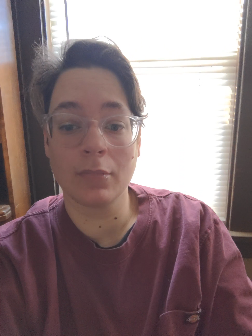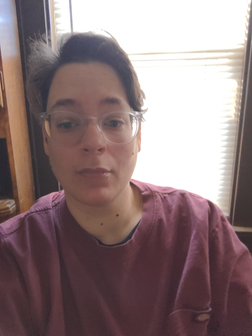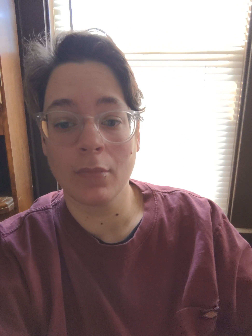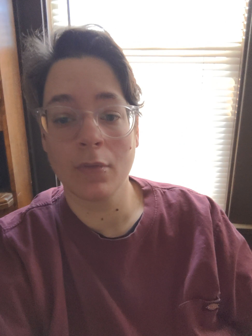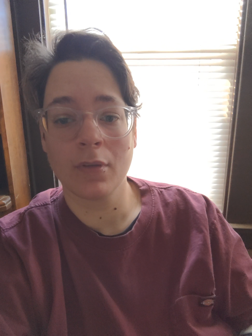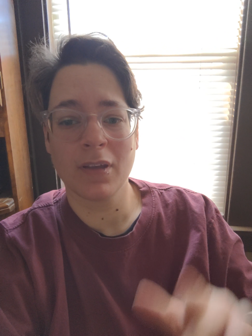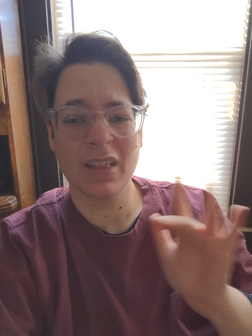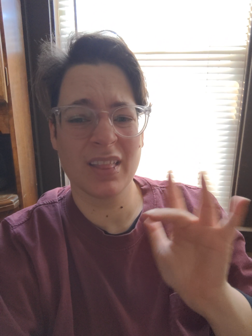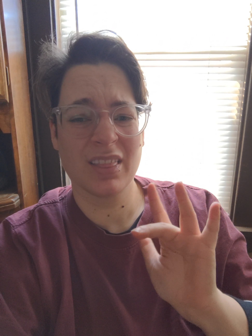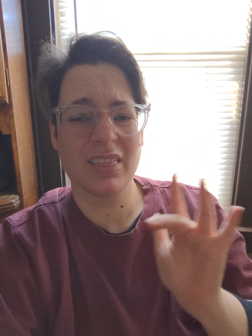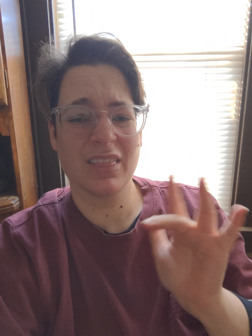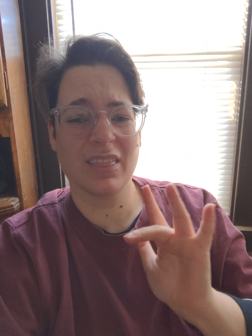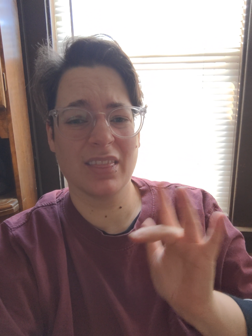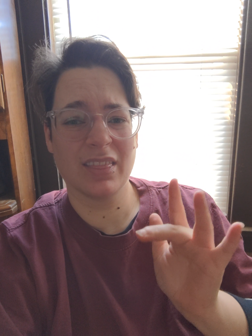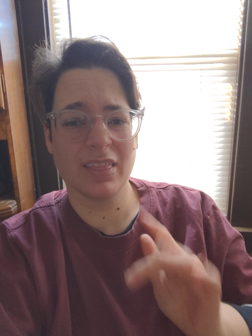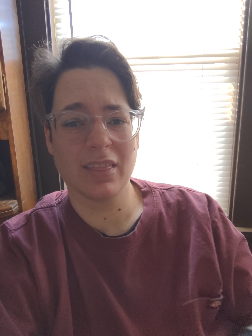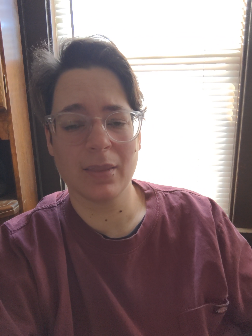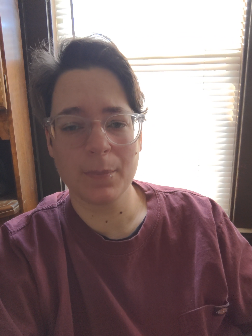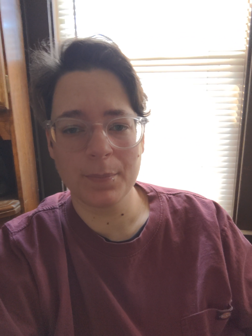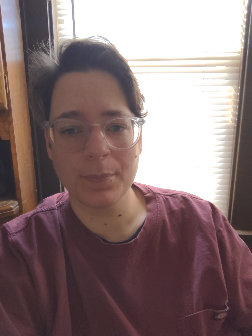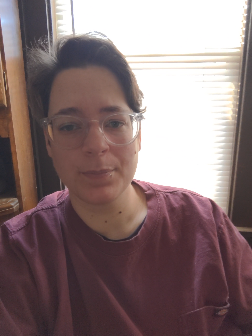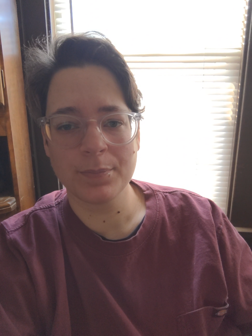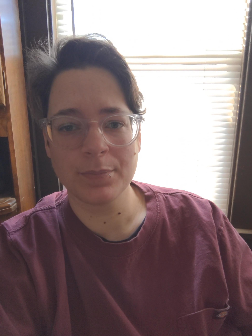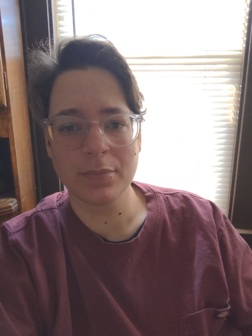yucky